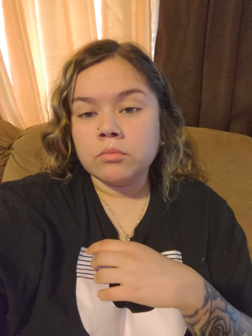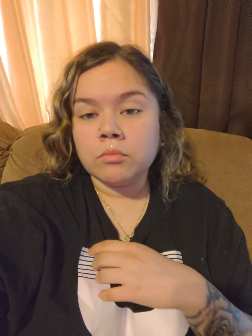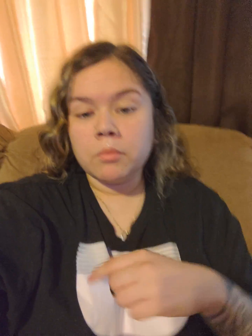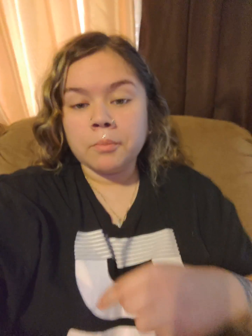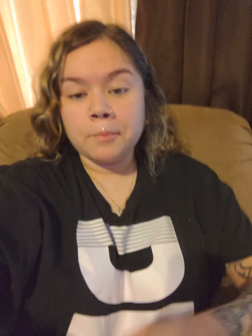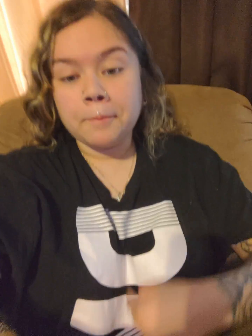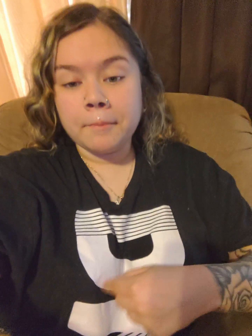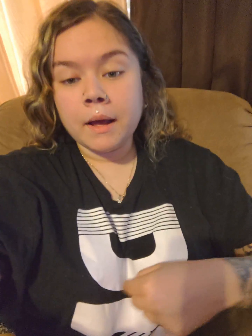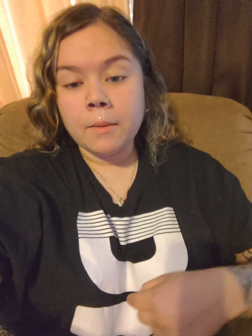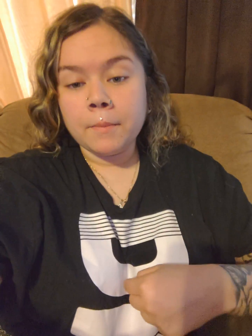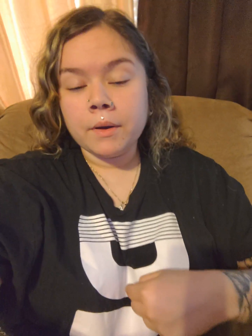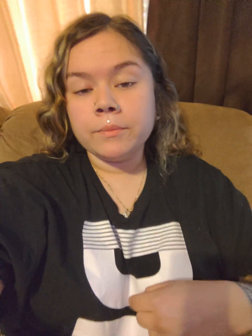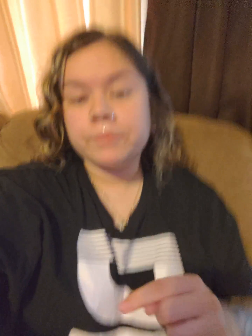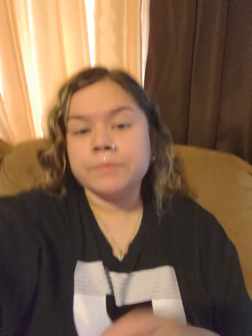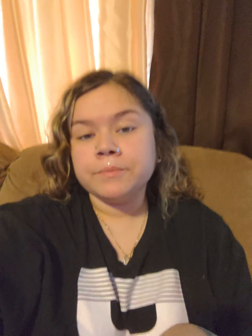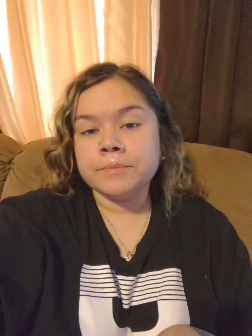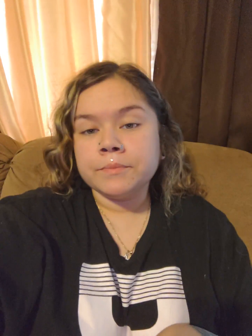belly button